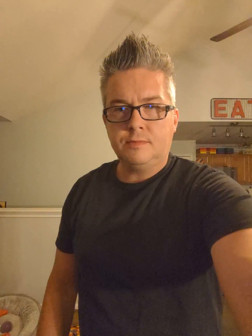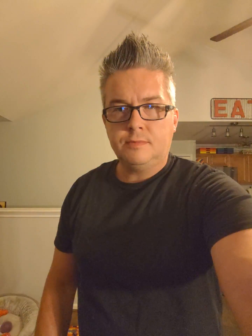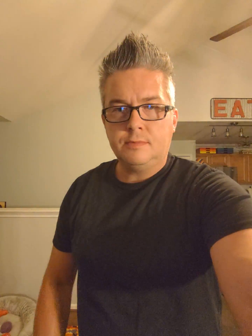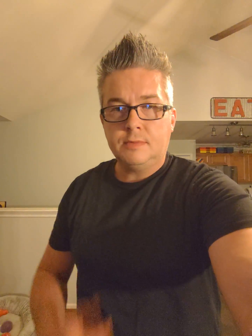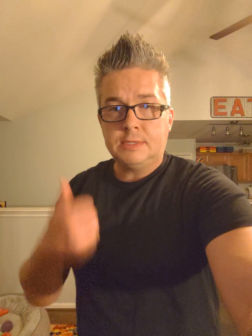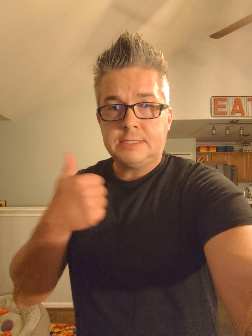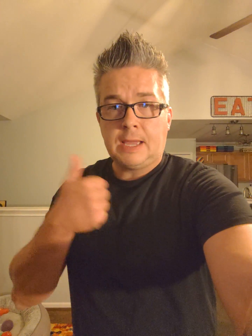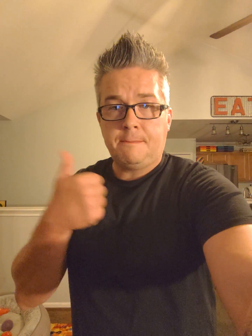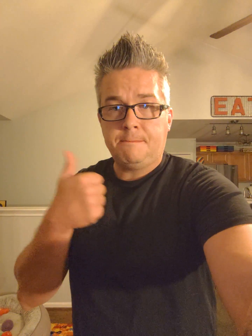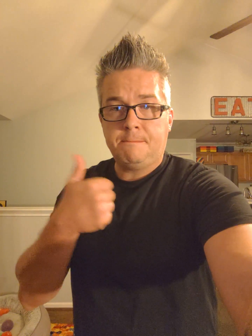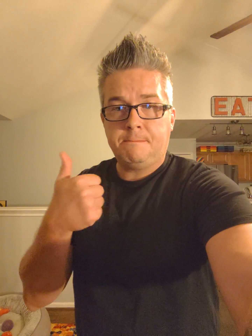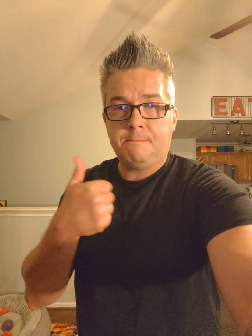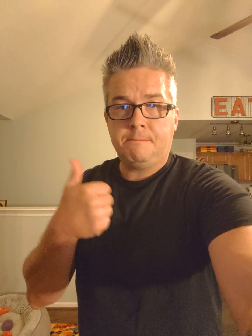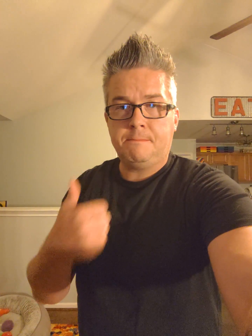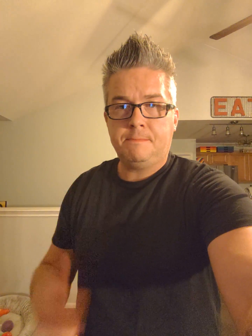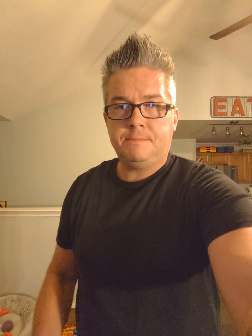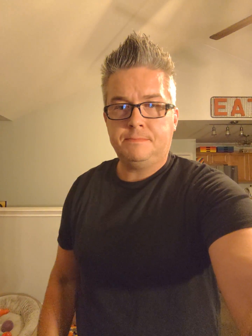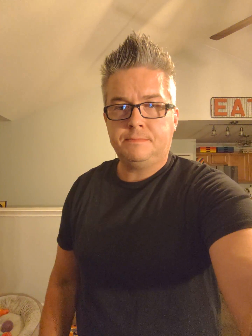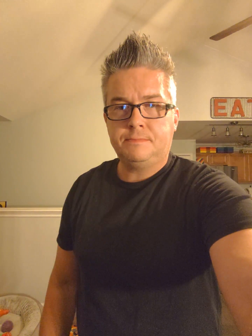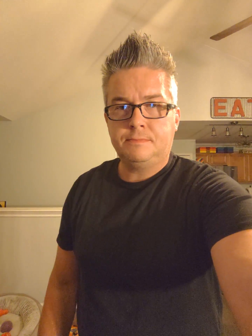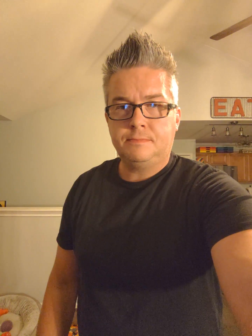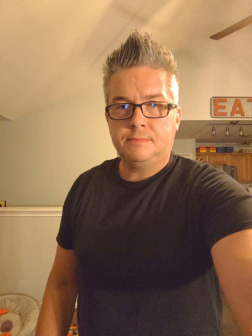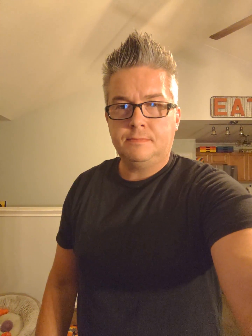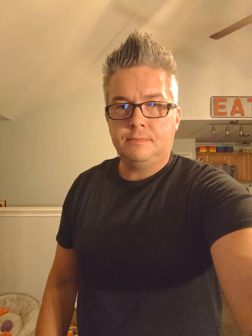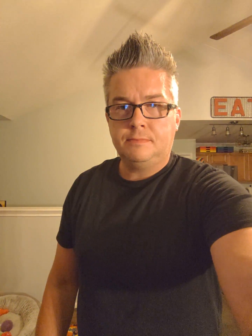game